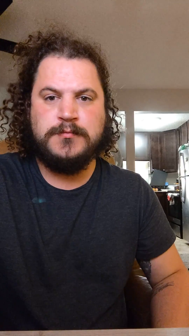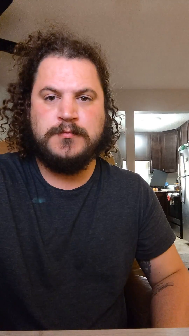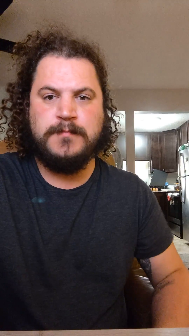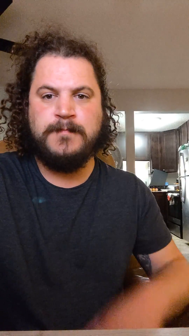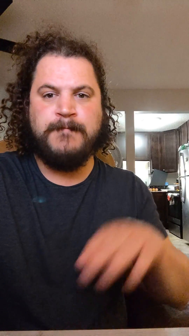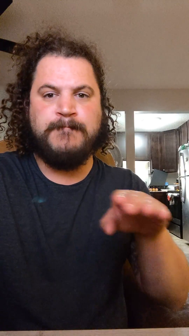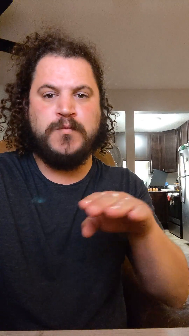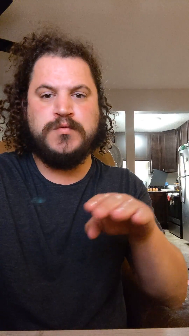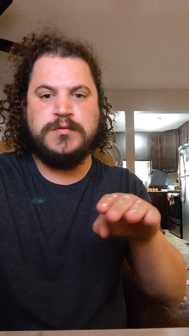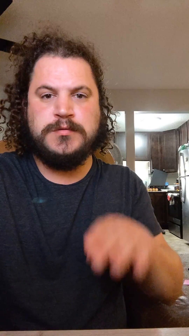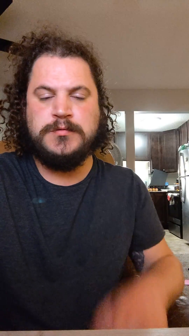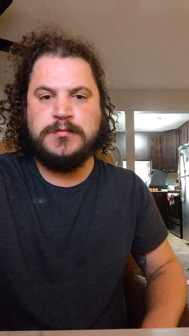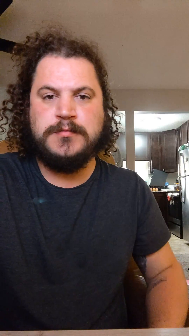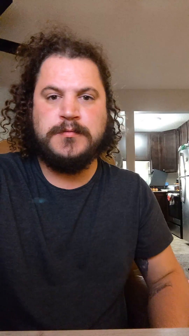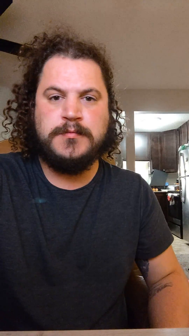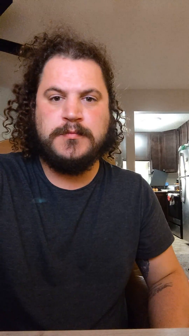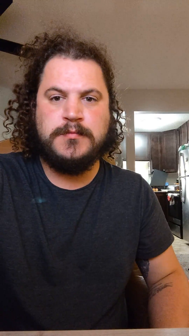boots